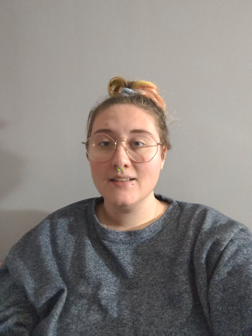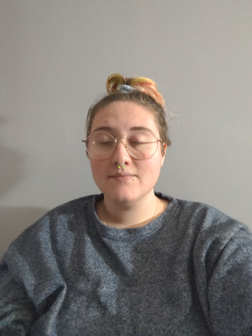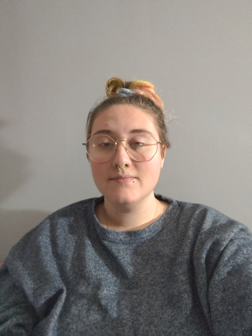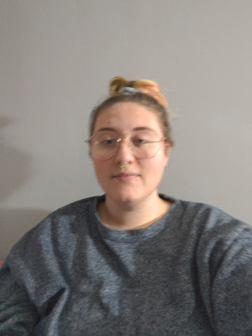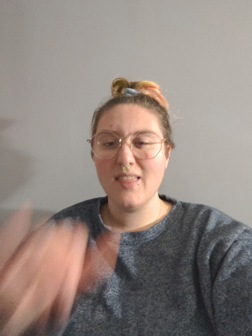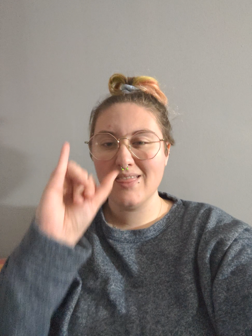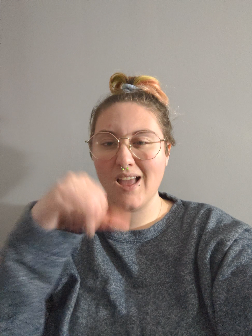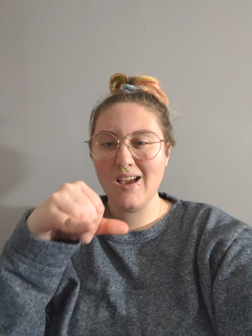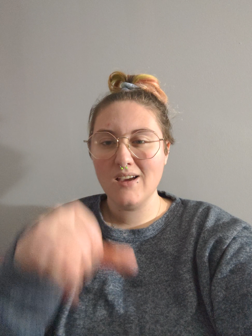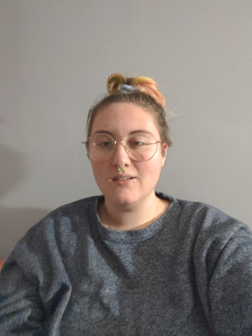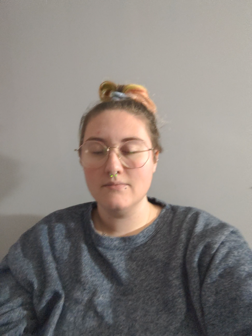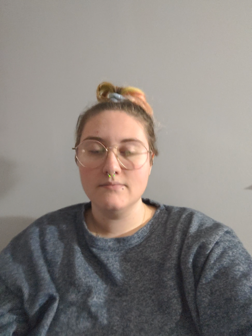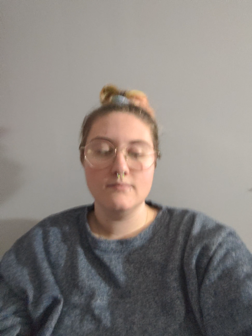that